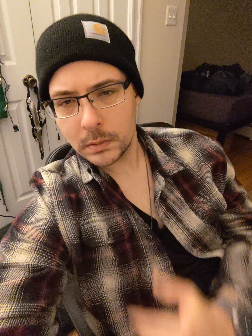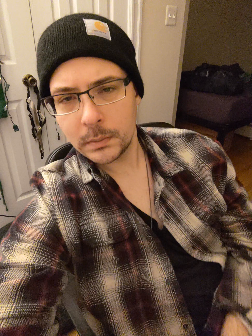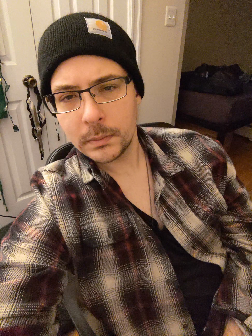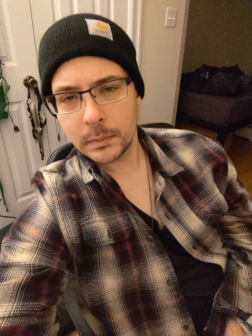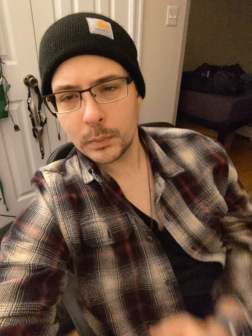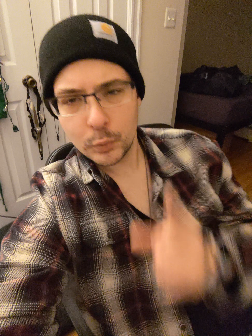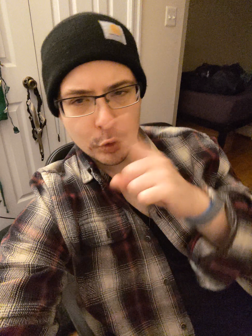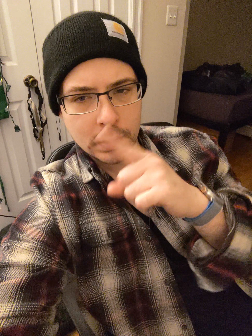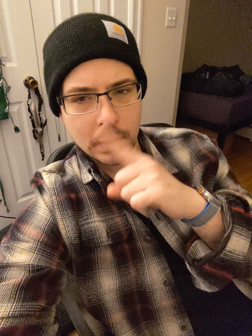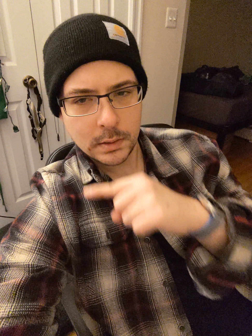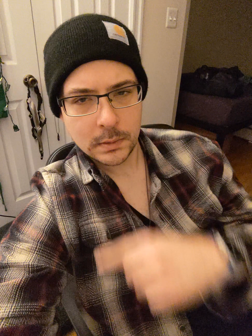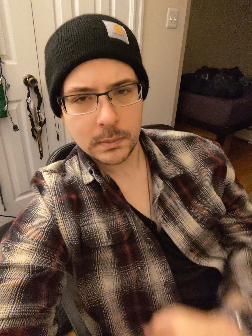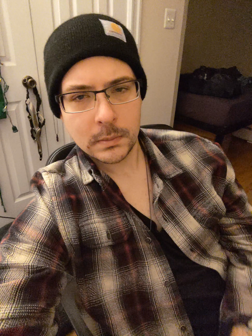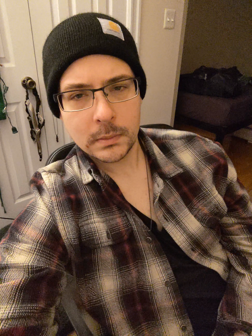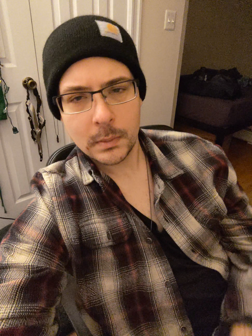pretend